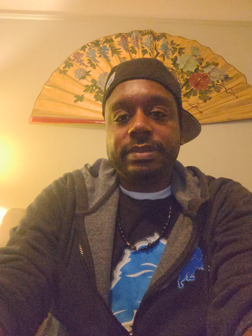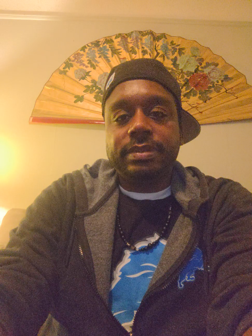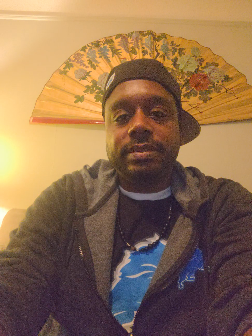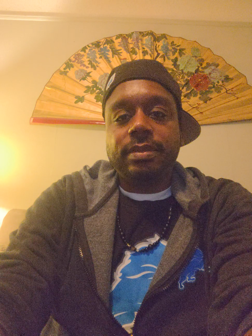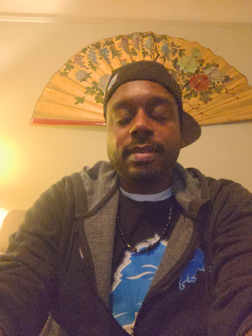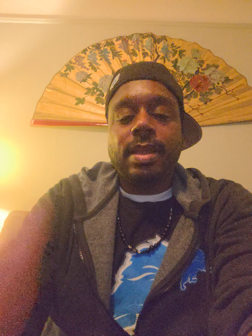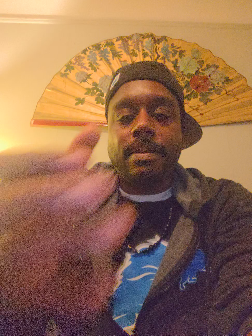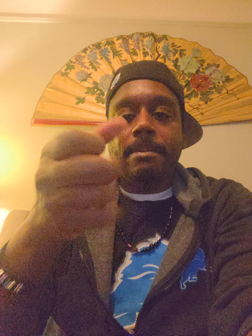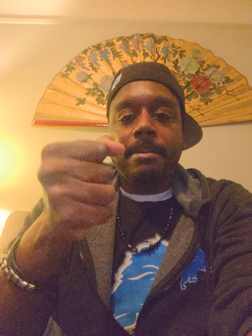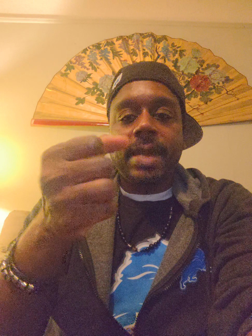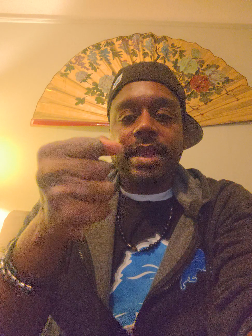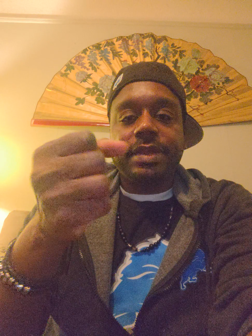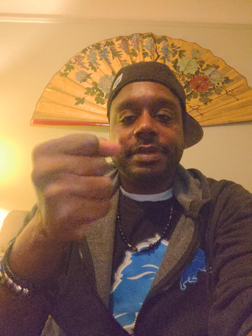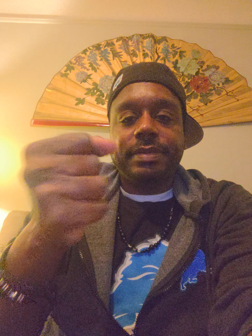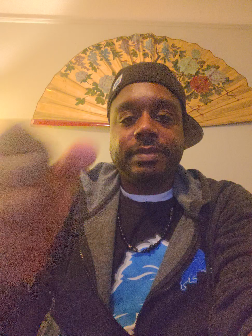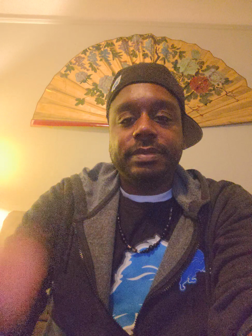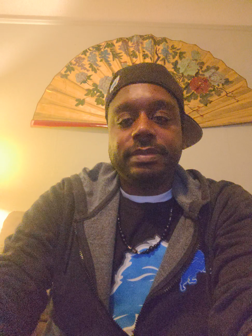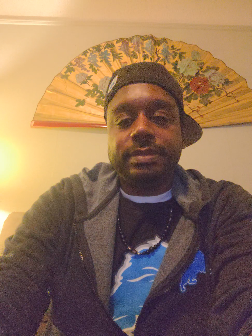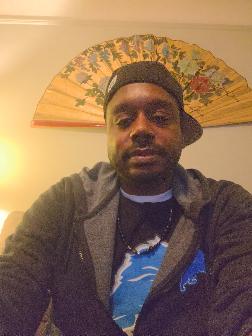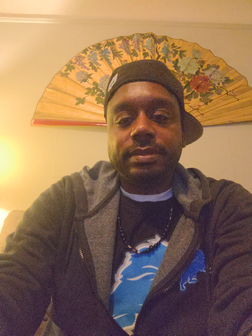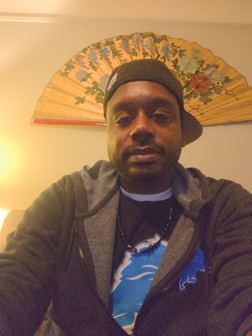milk